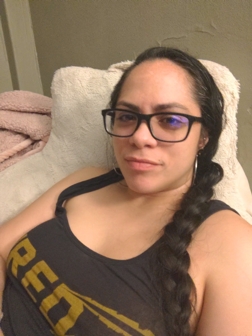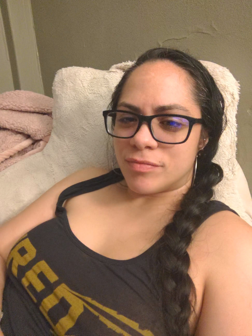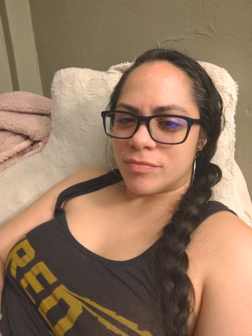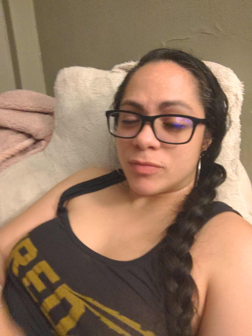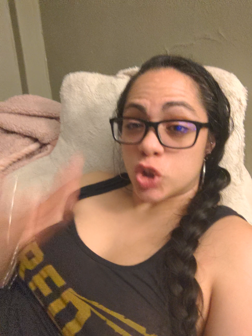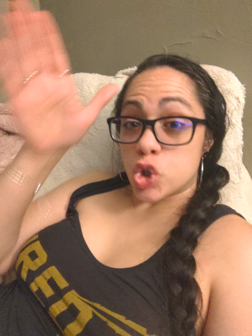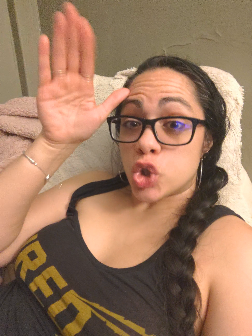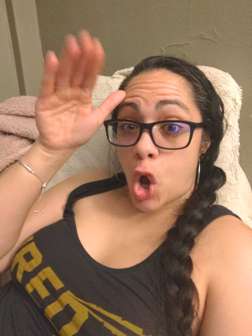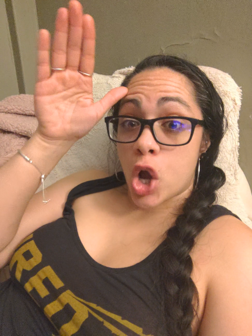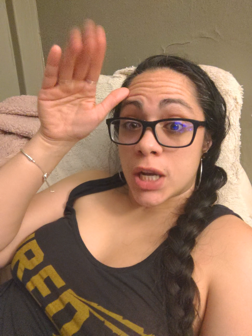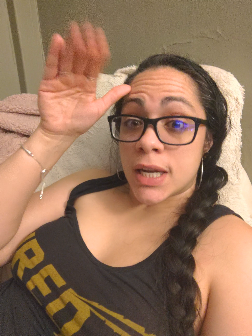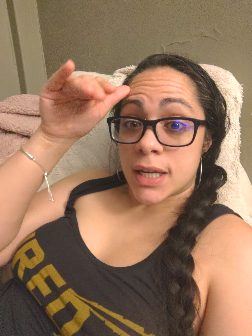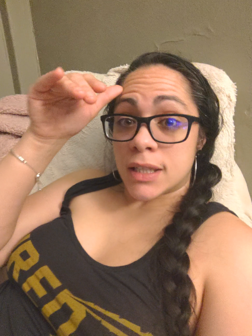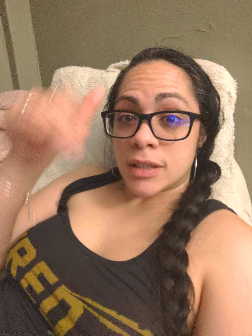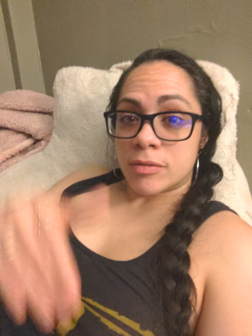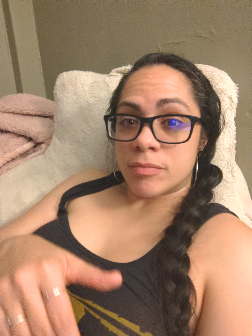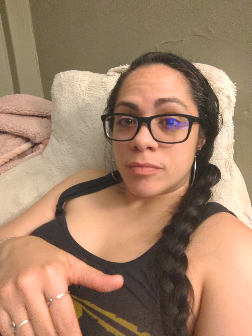donkey